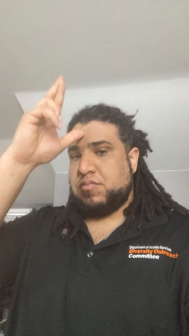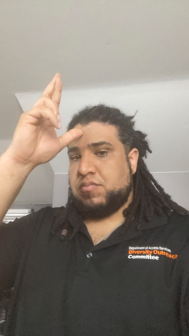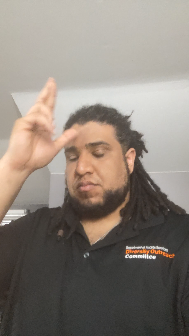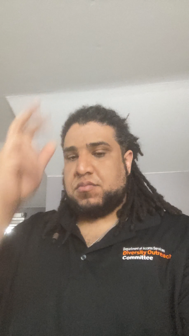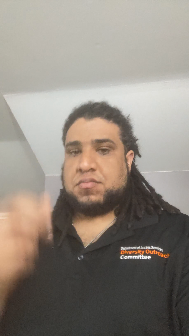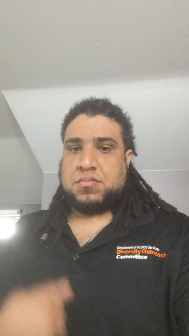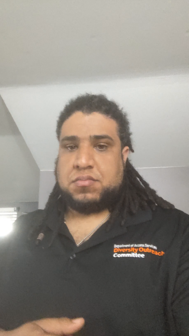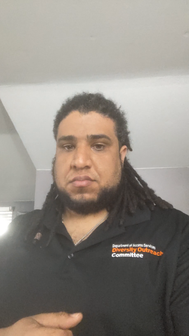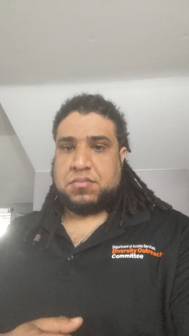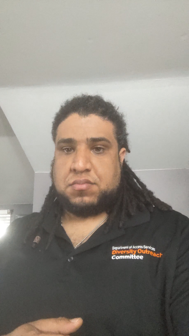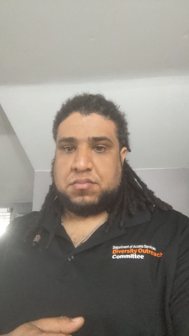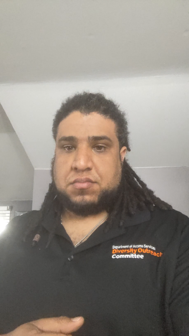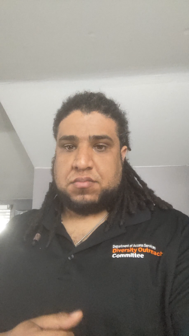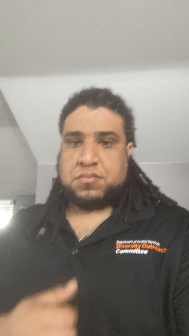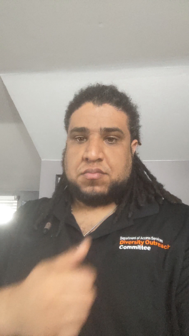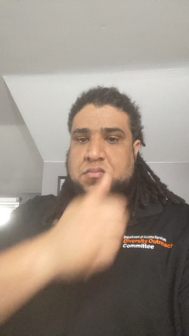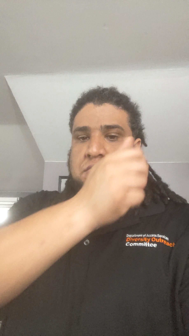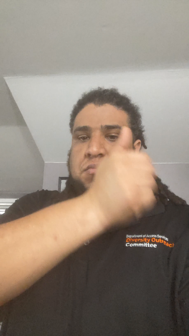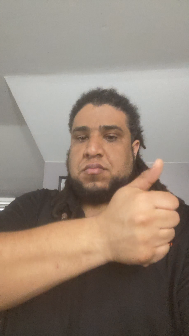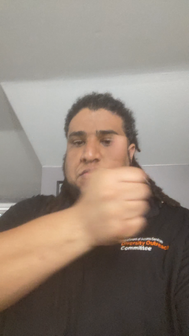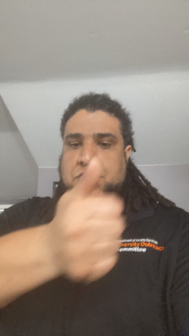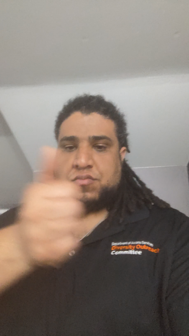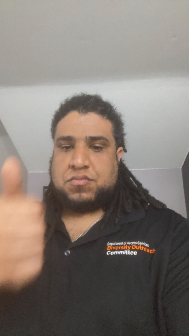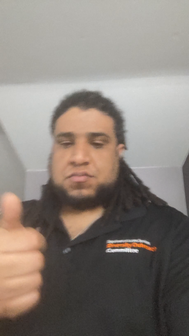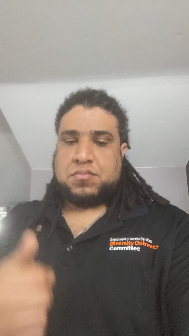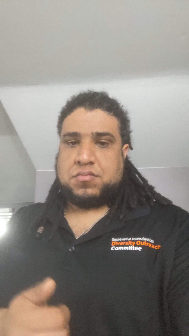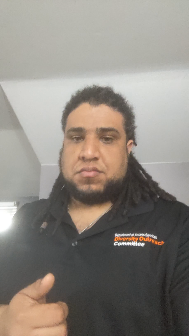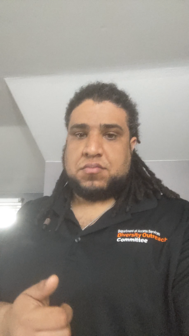each